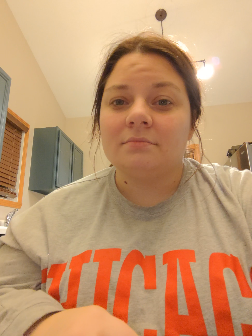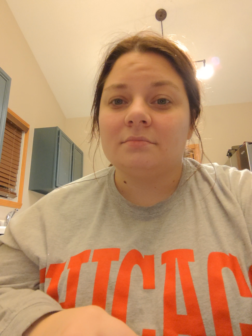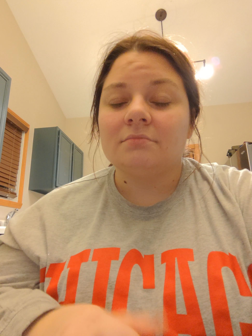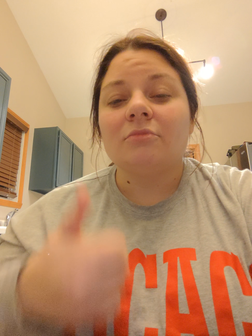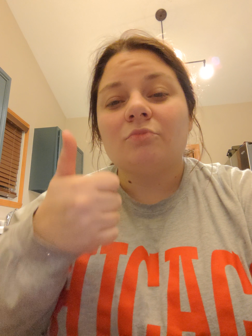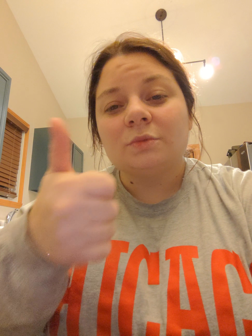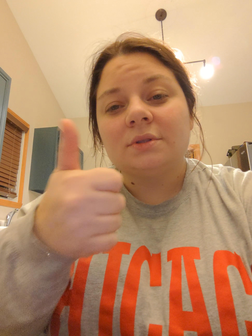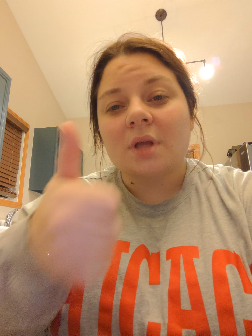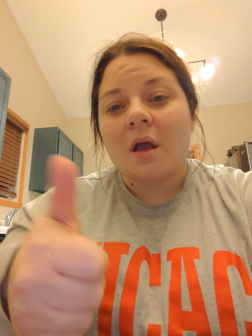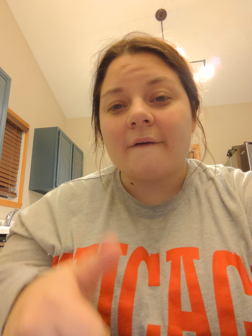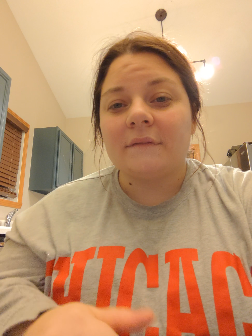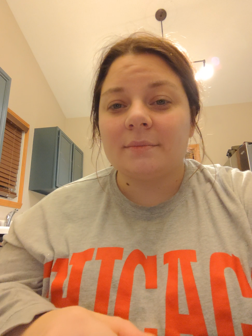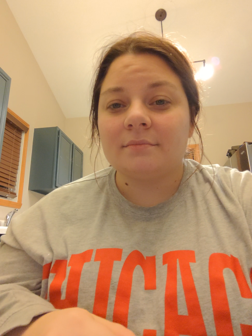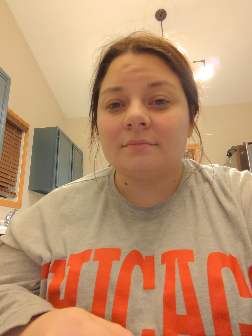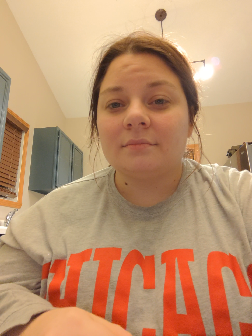yourself